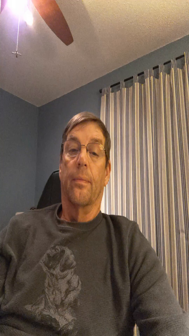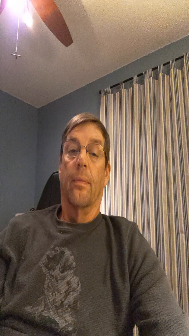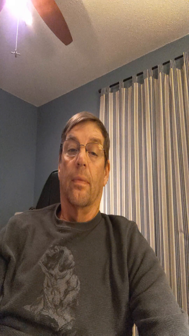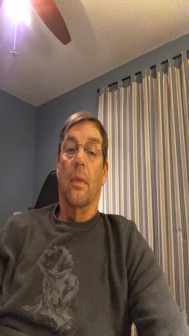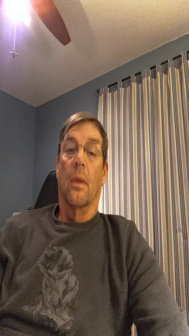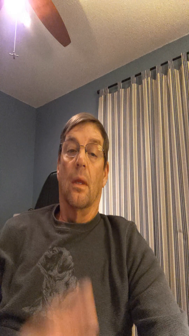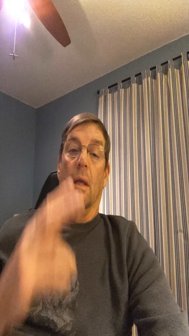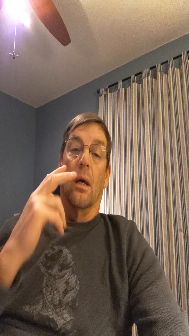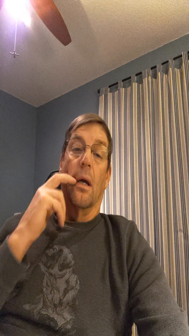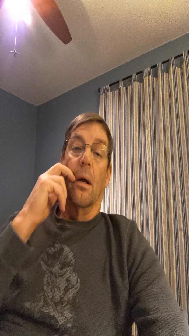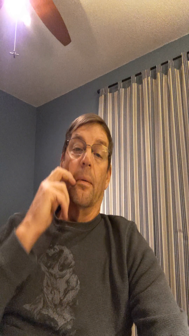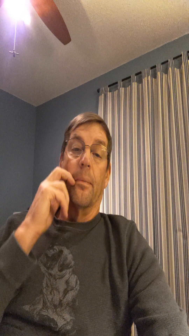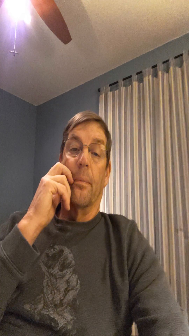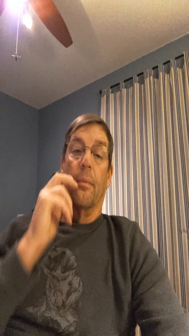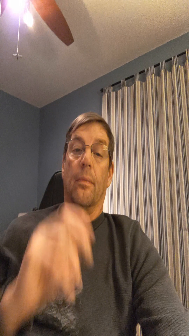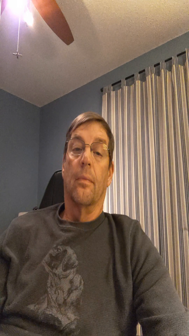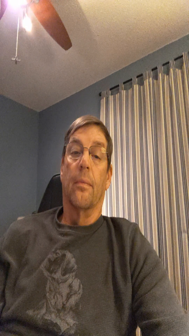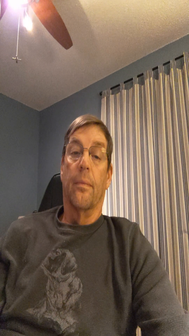gum